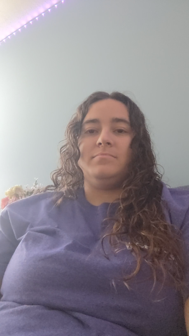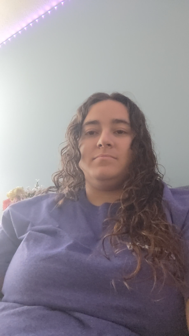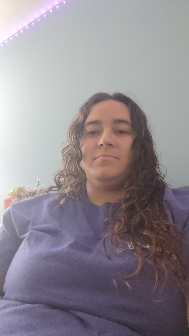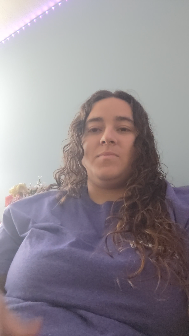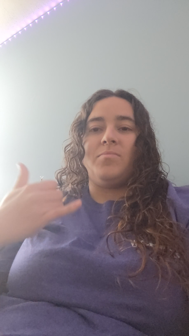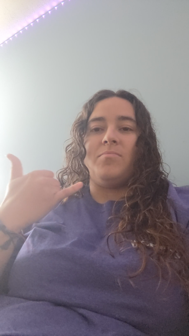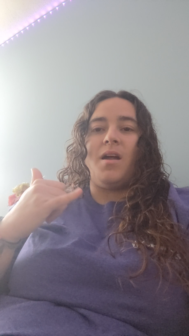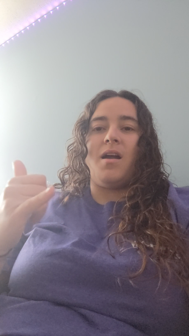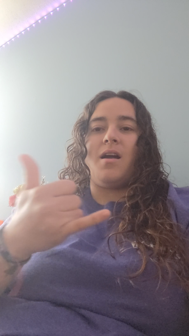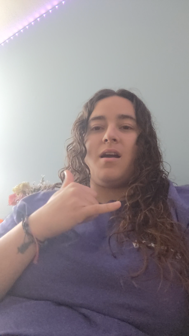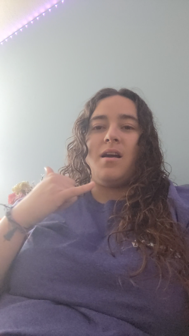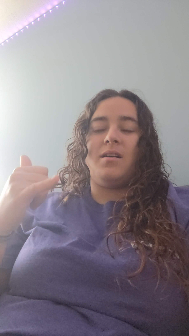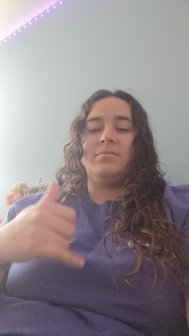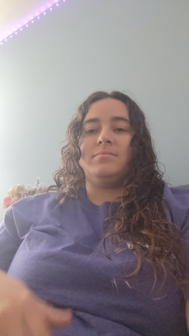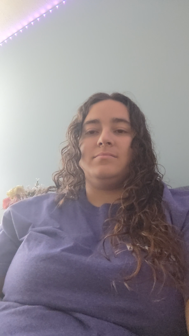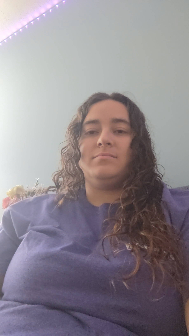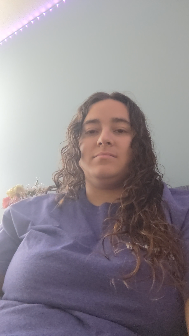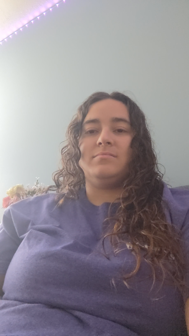play